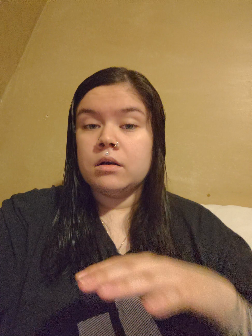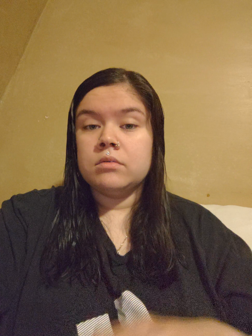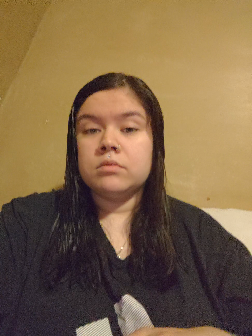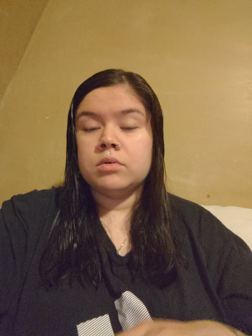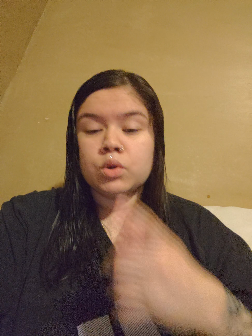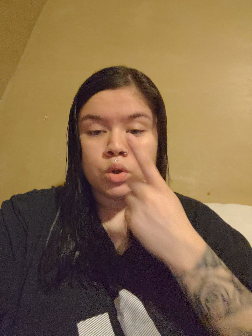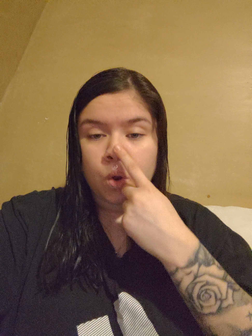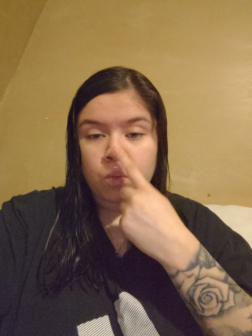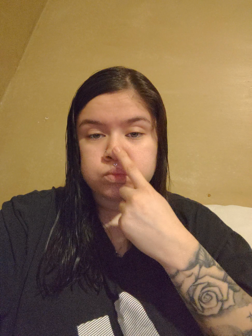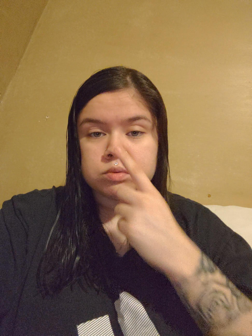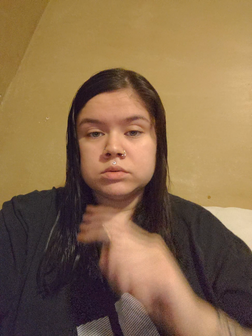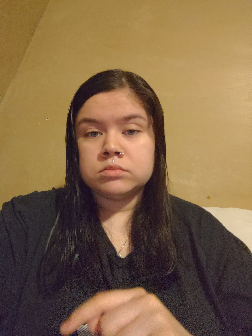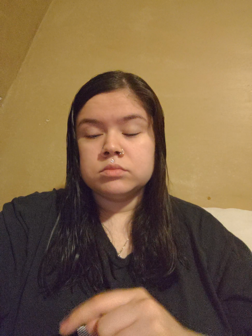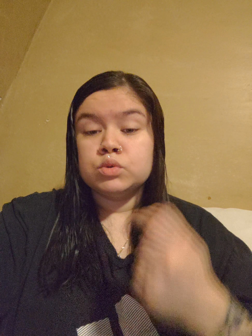nose